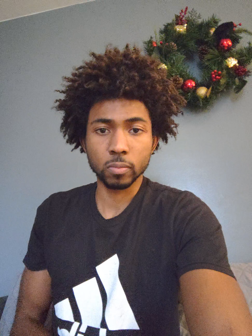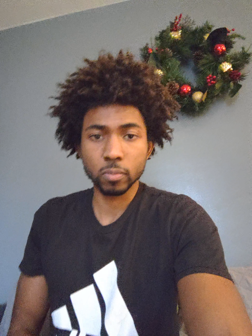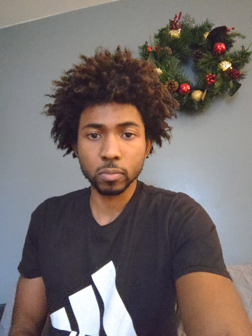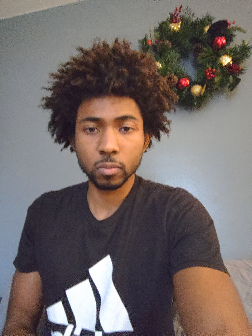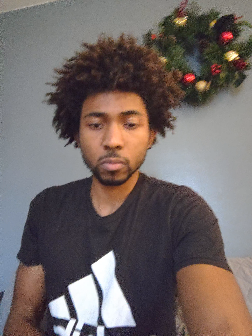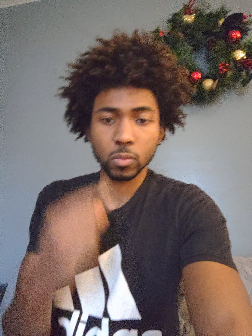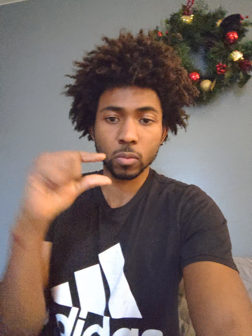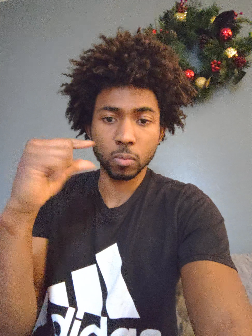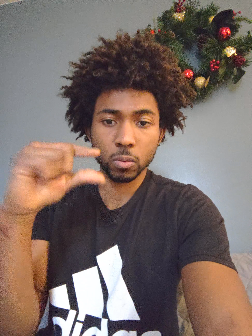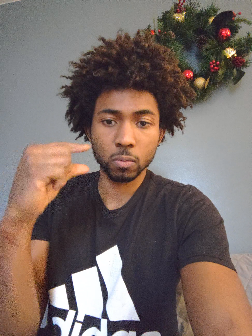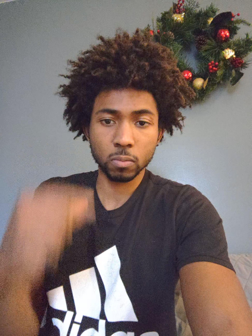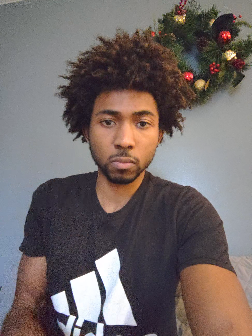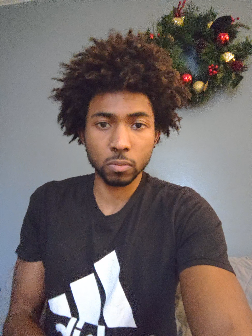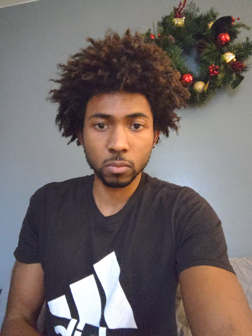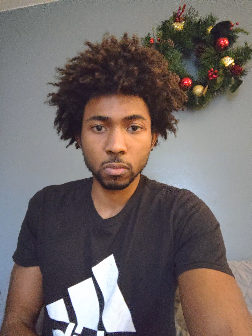green